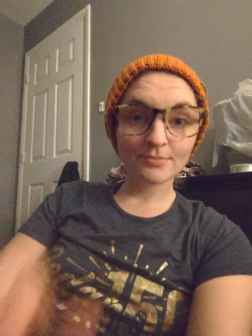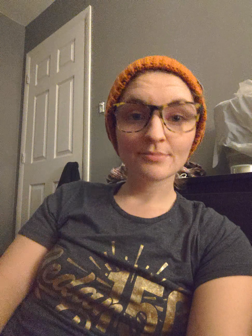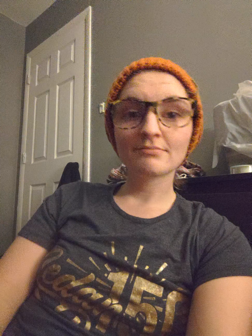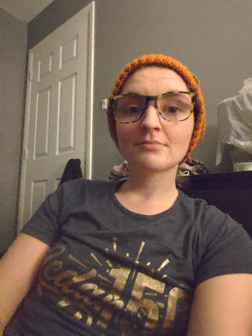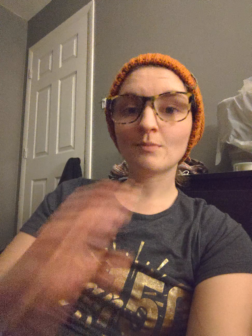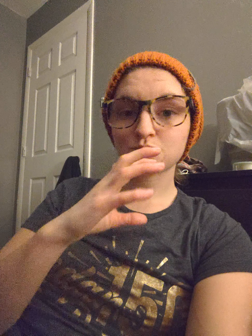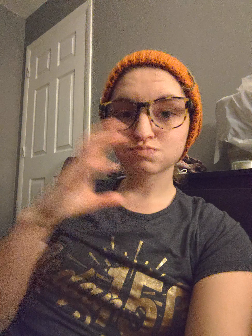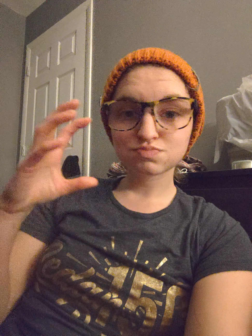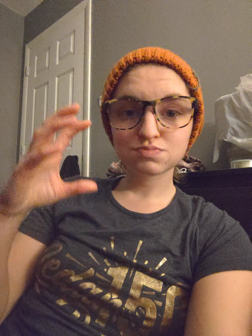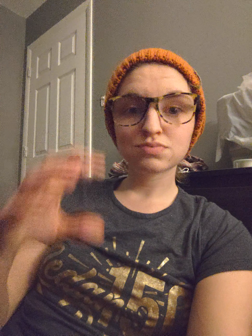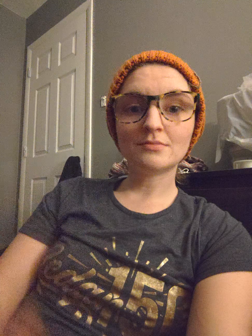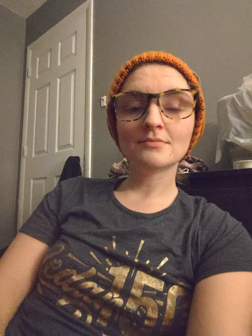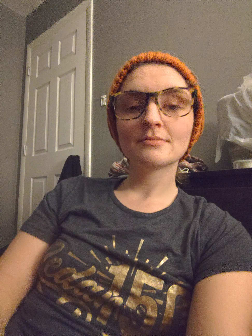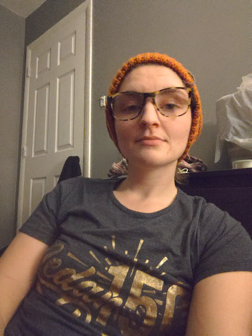balloon